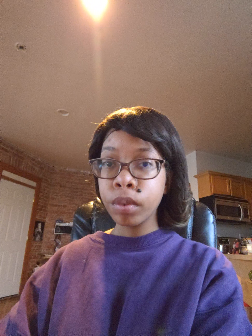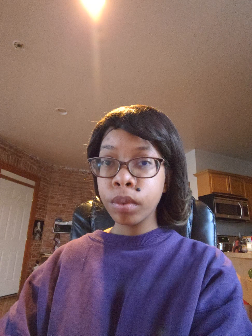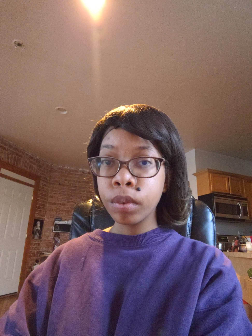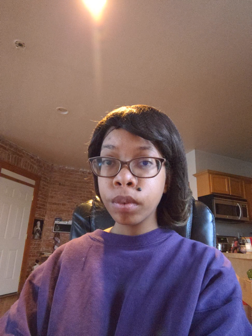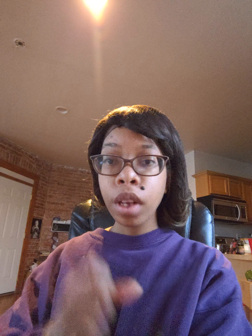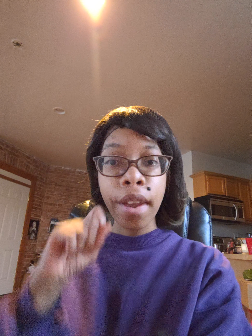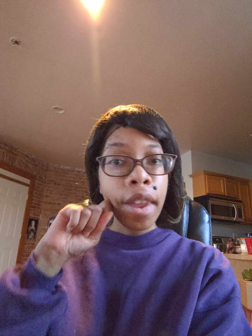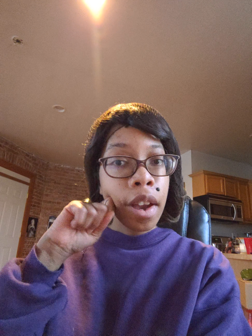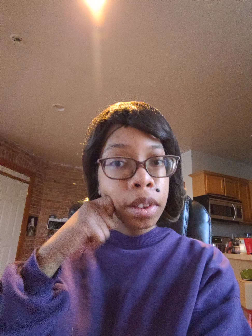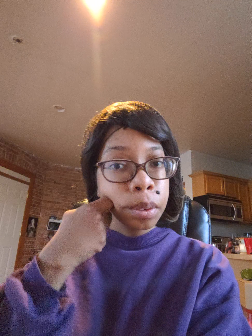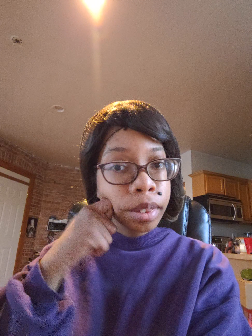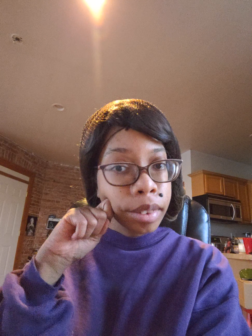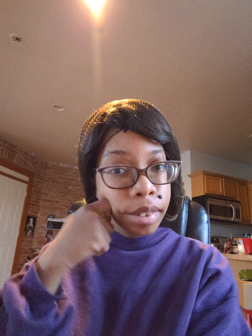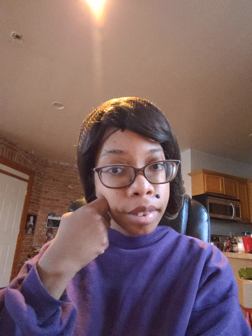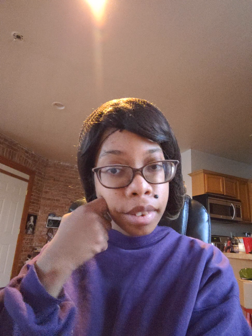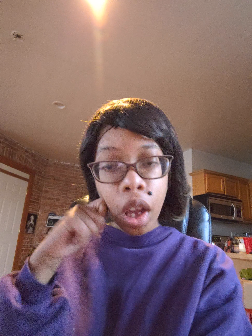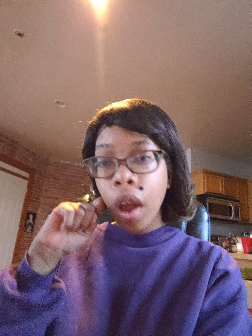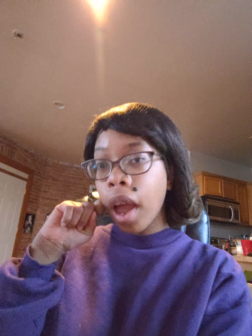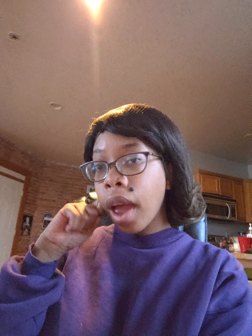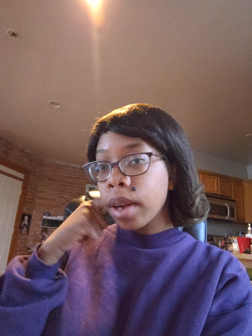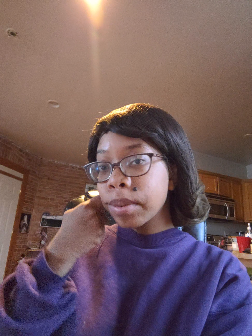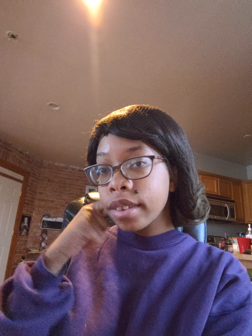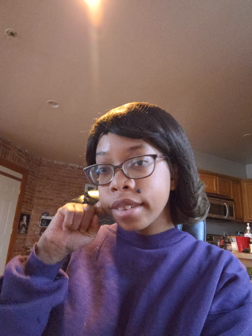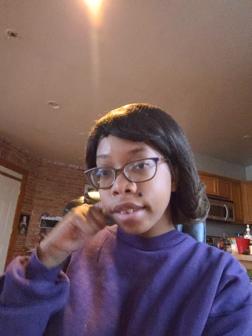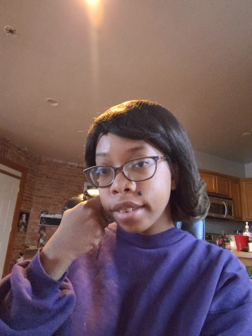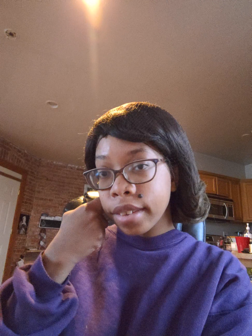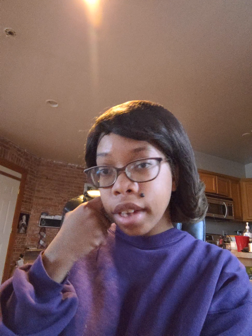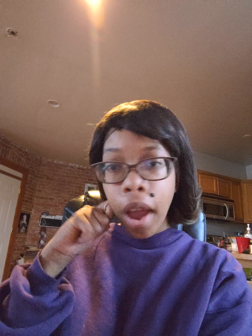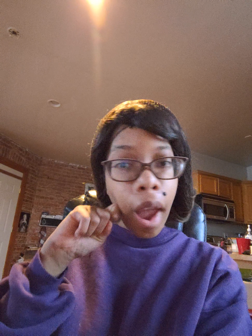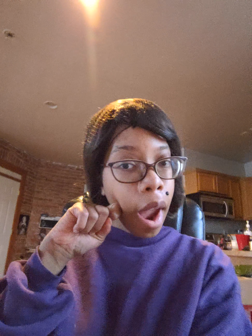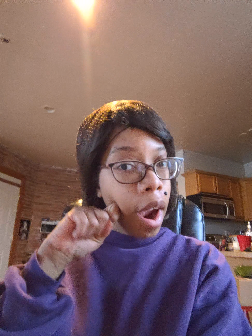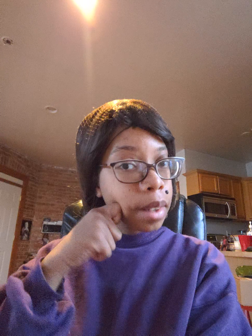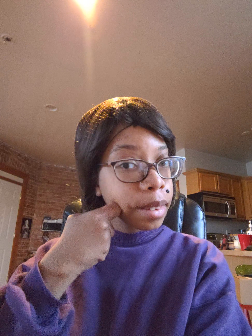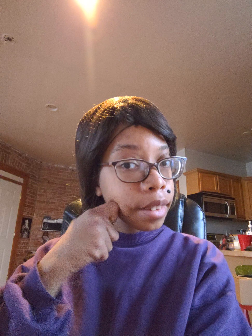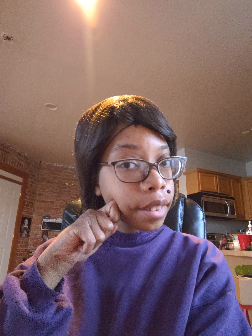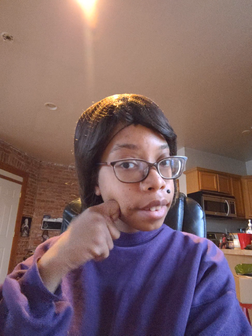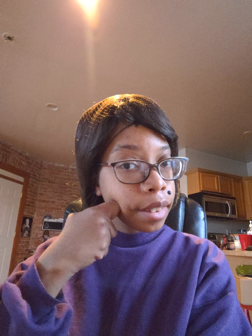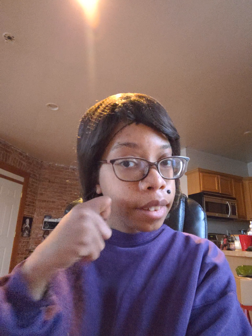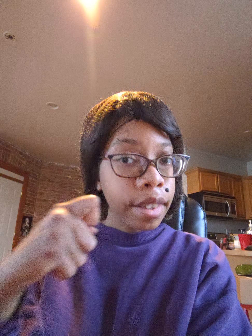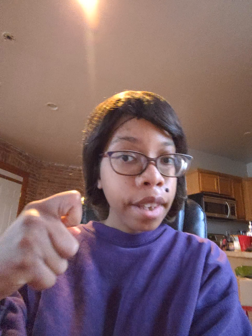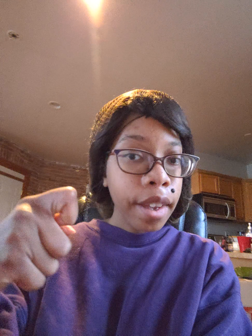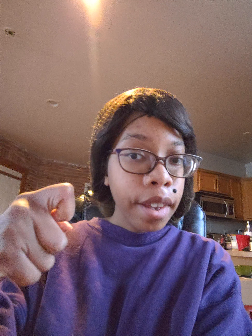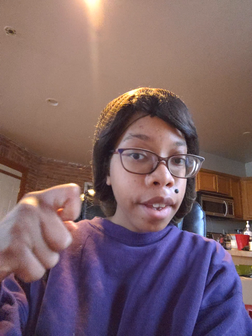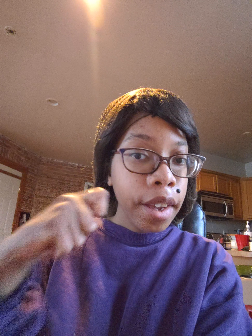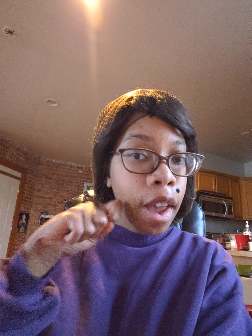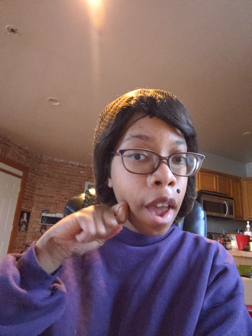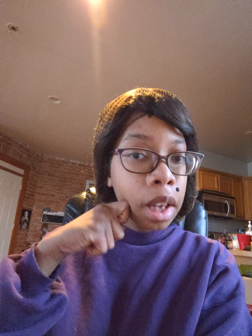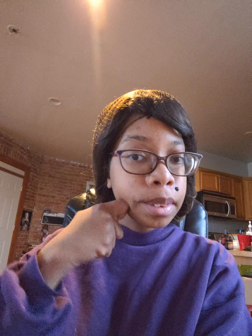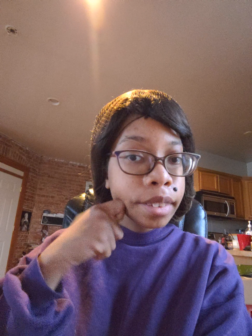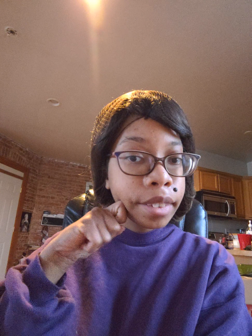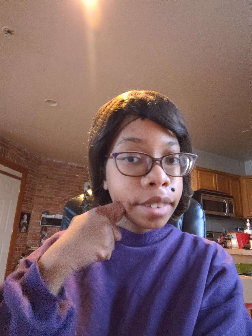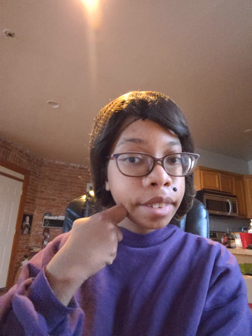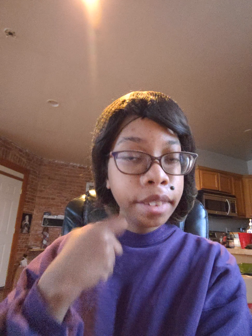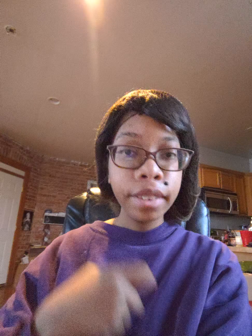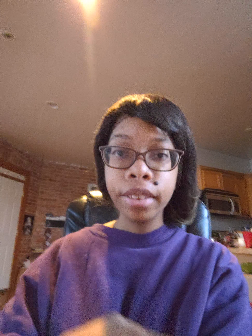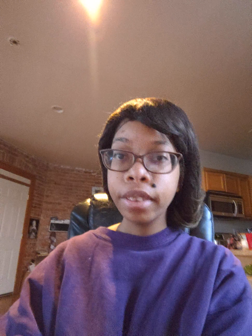apple